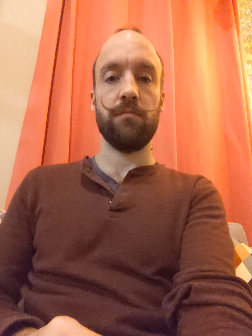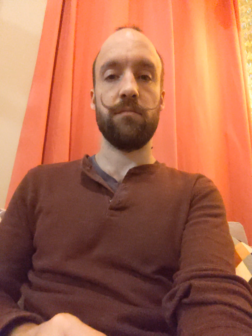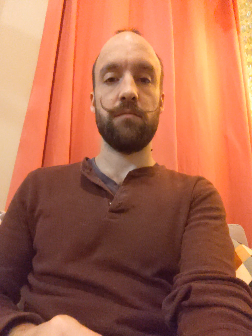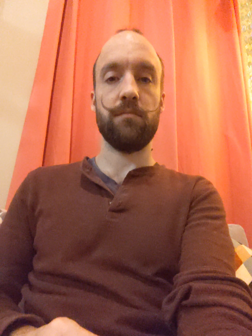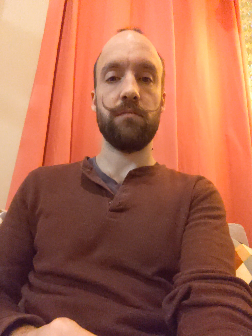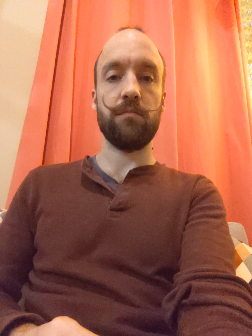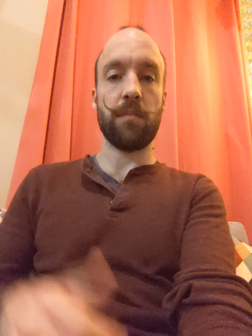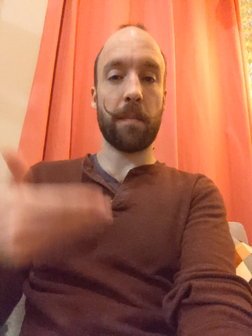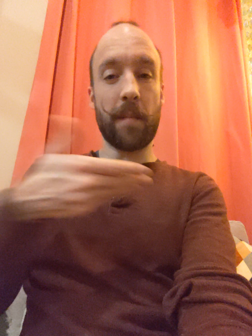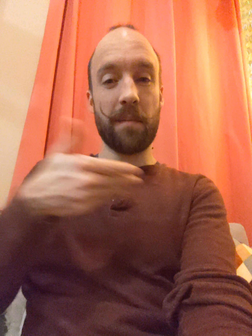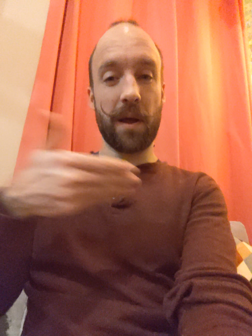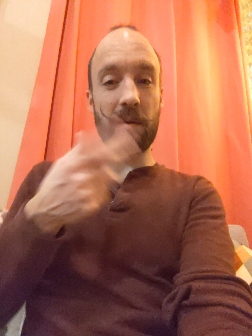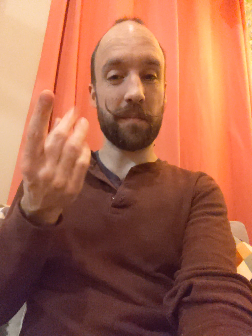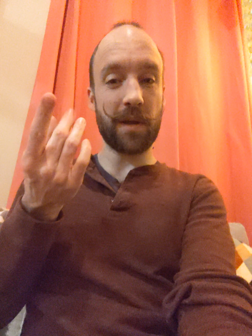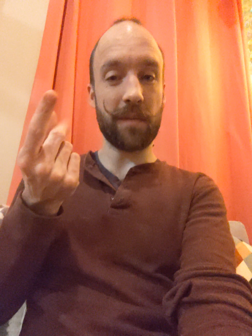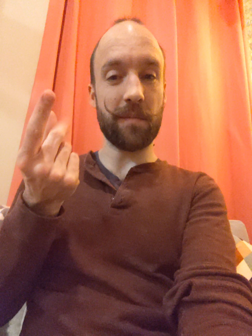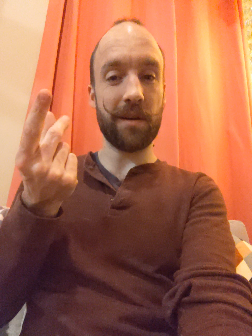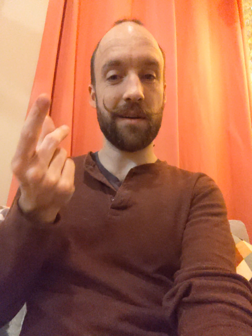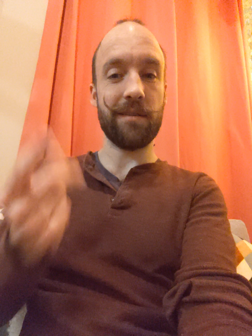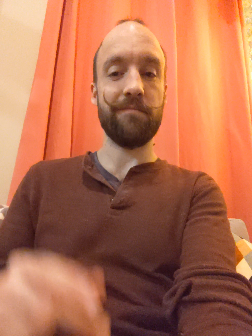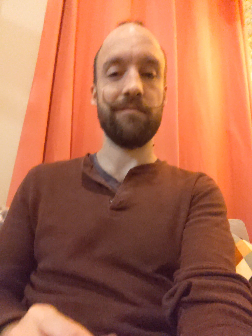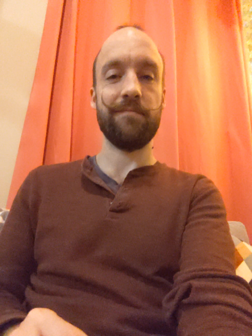puppy